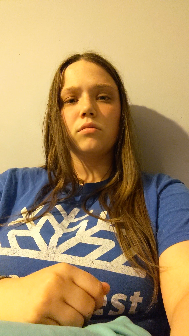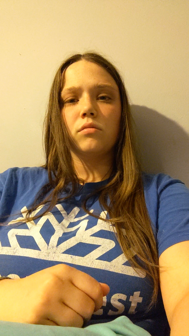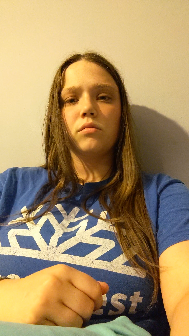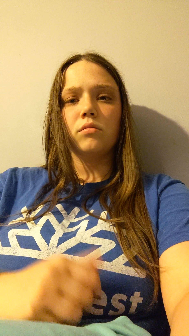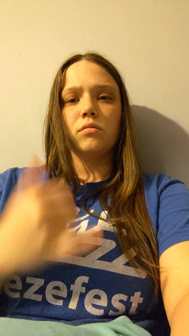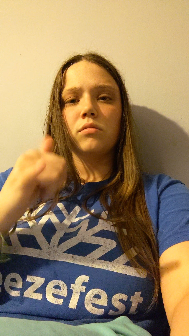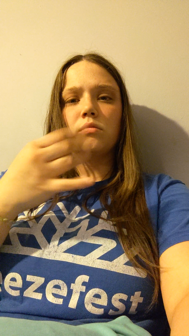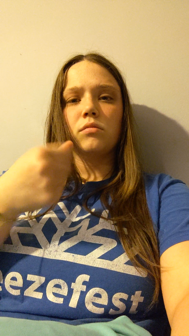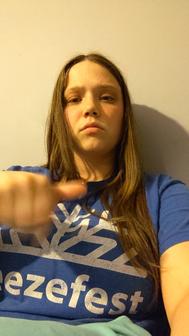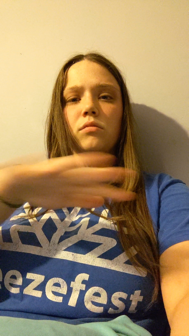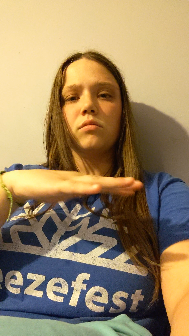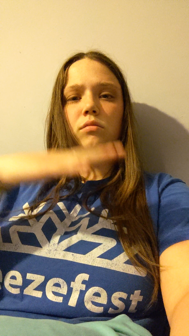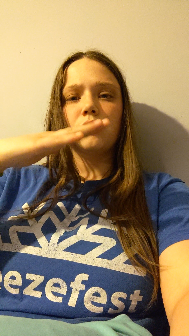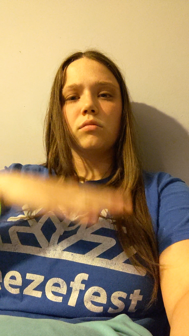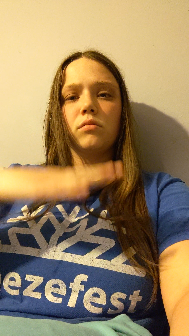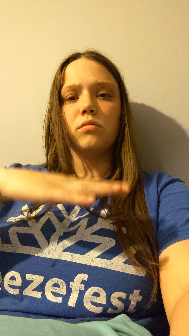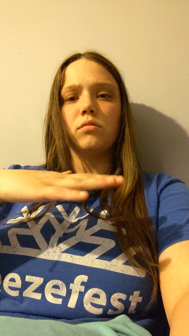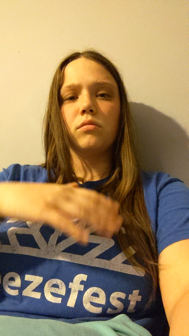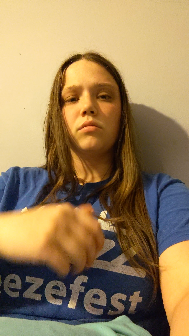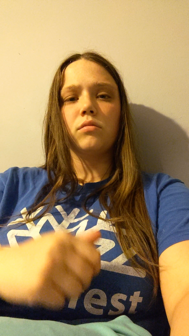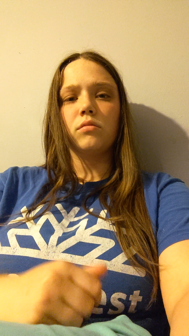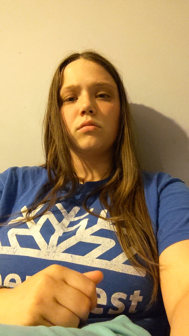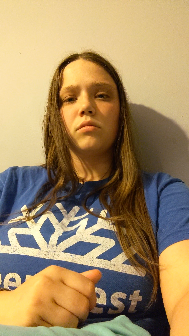playground